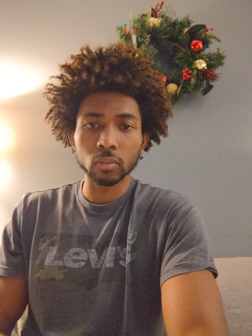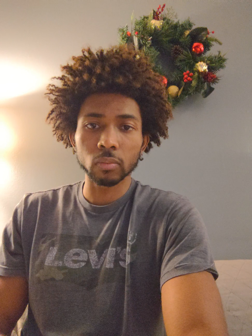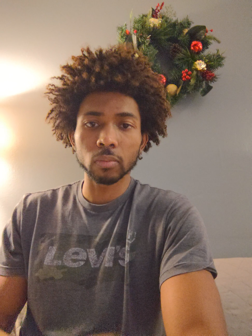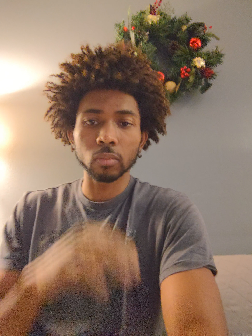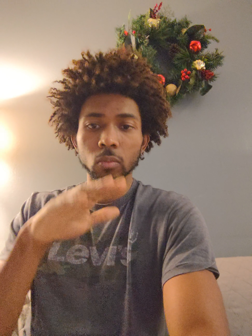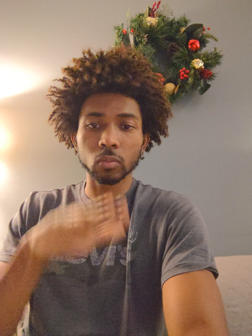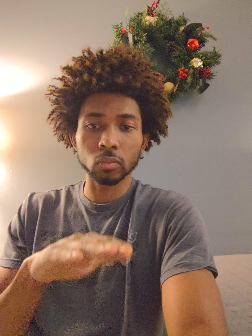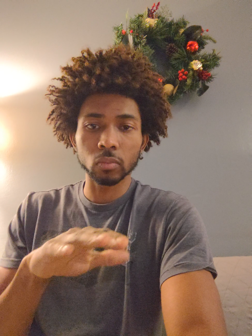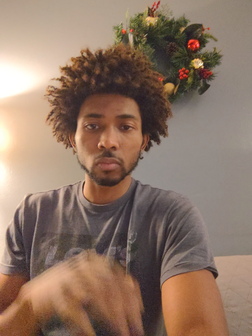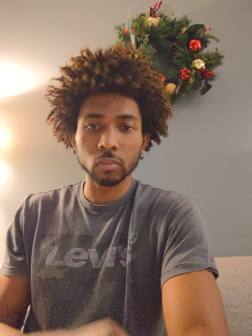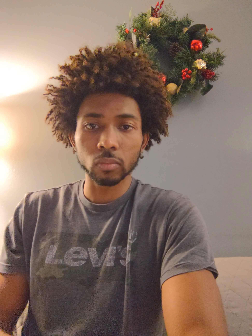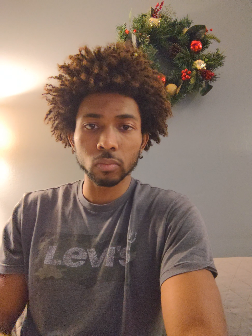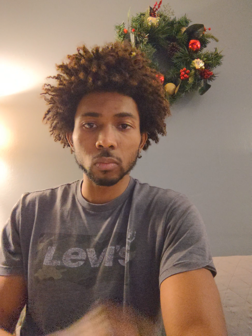on